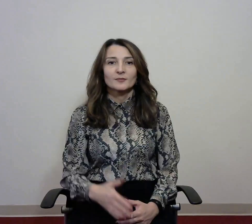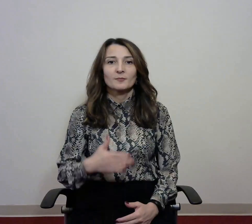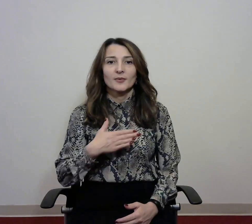mən